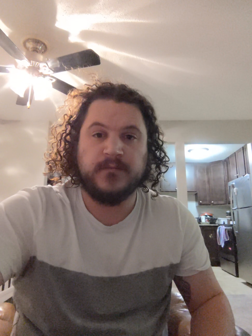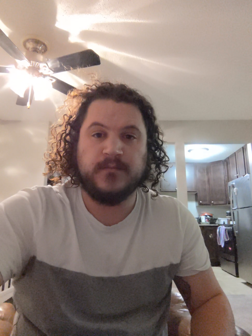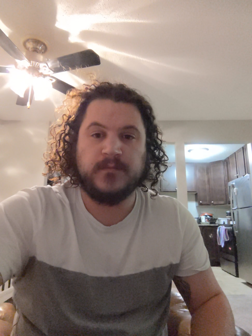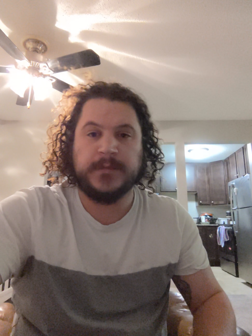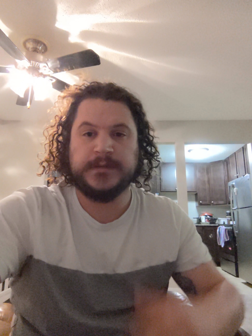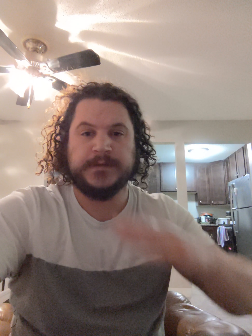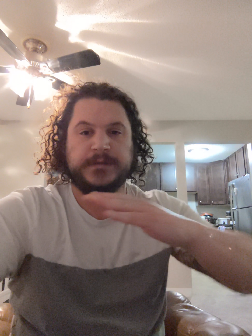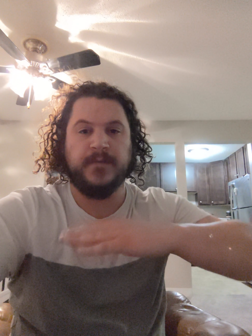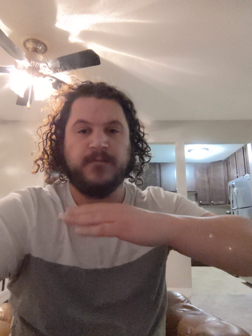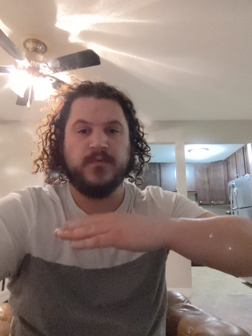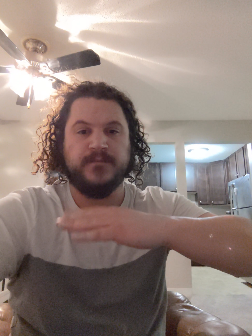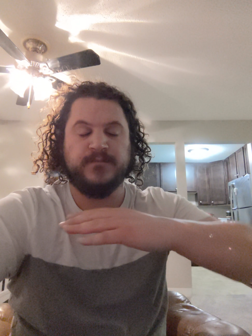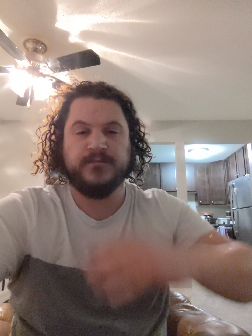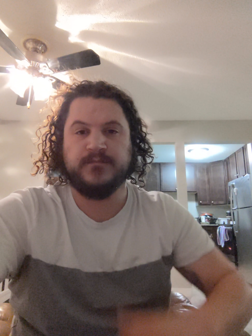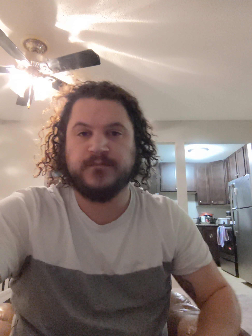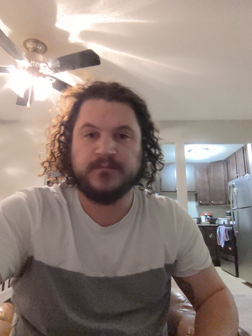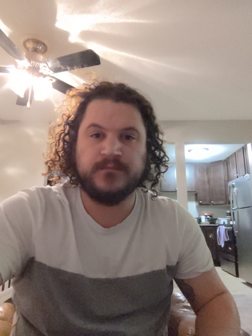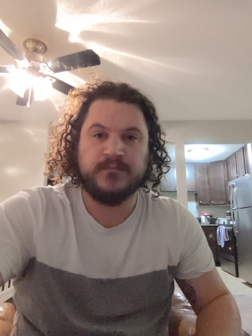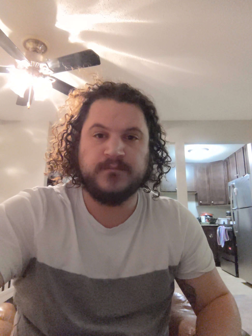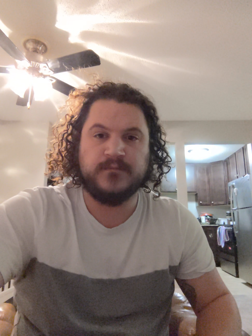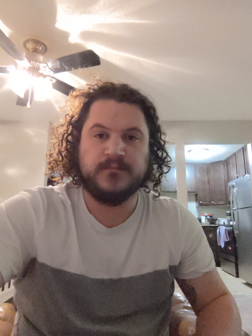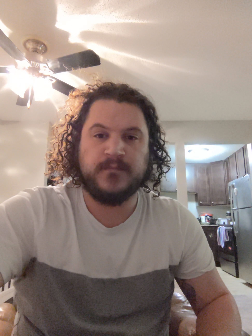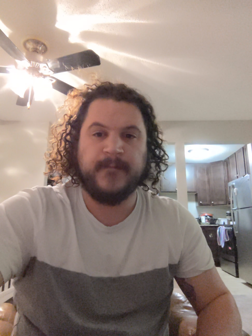table